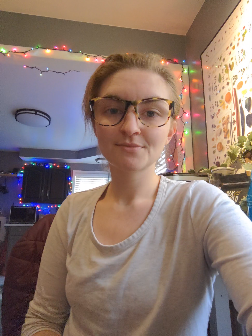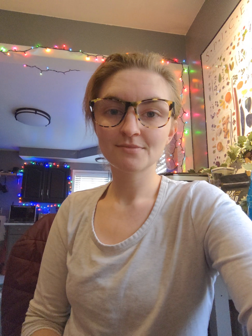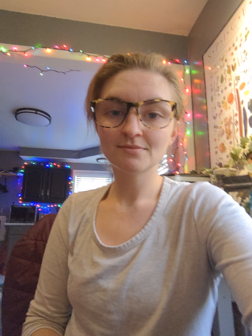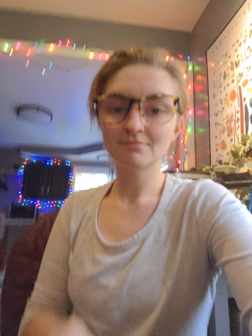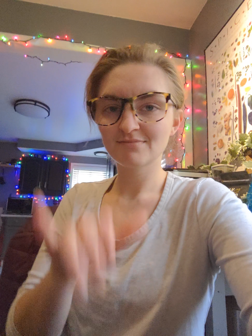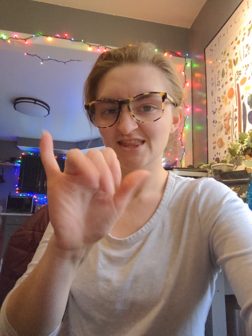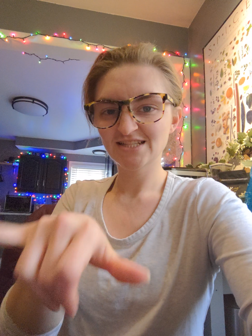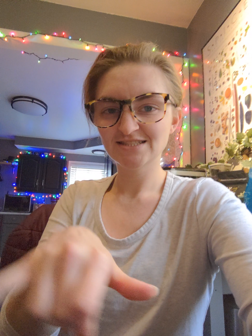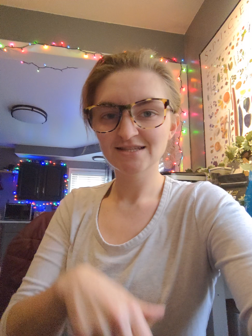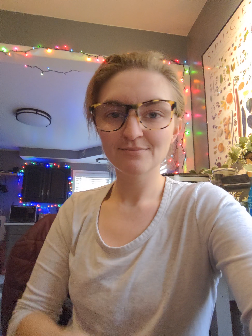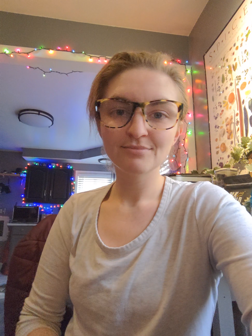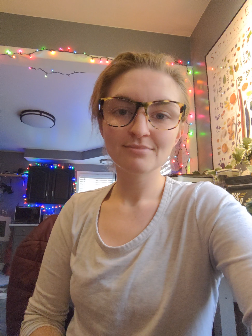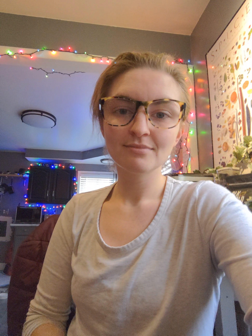that